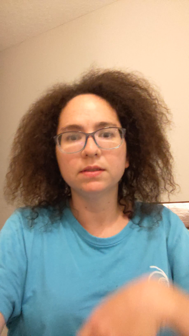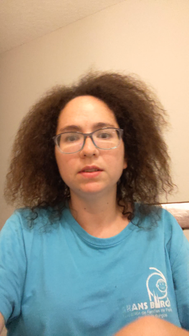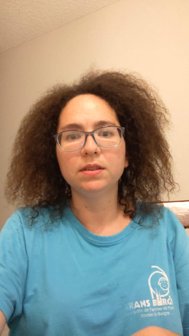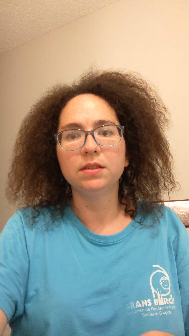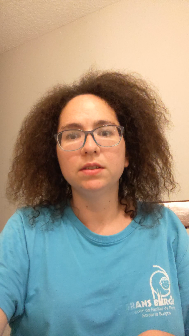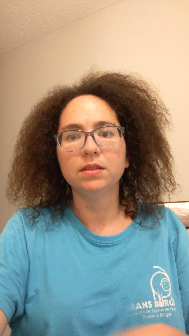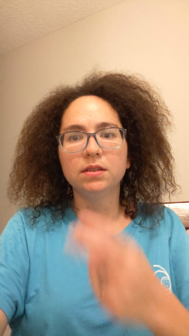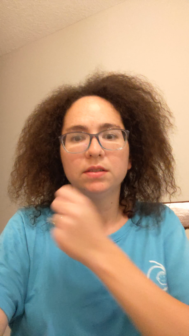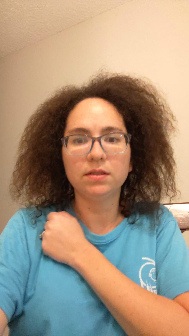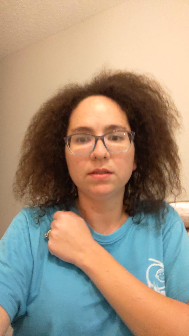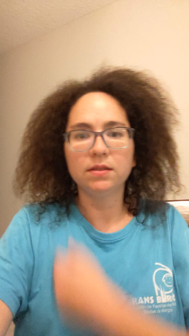hug